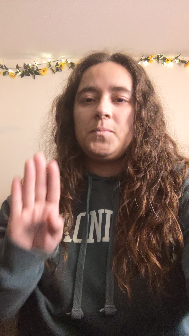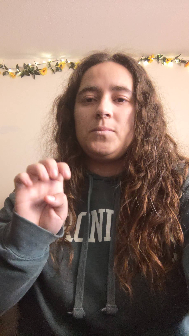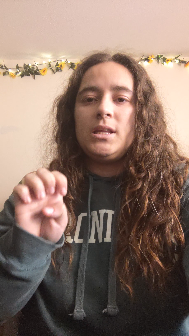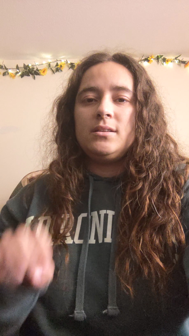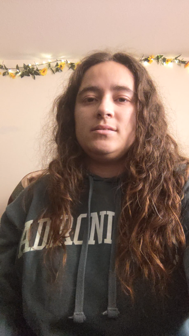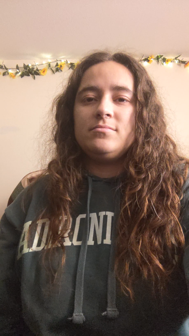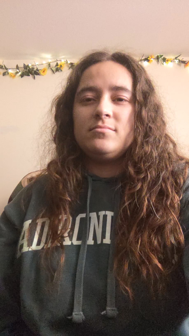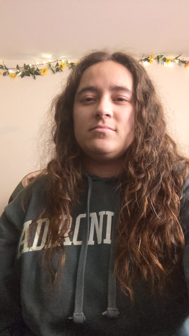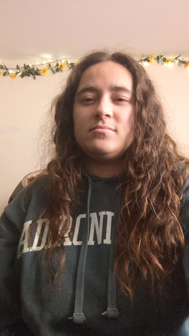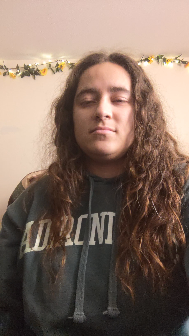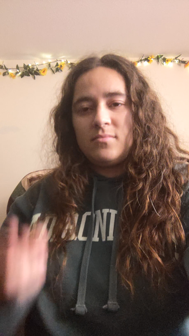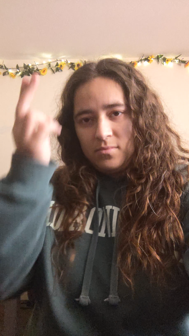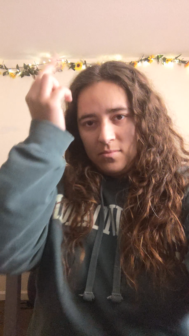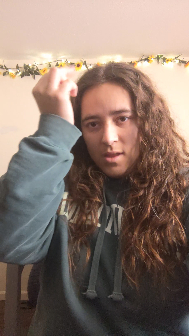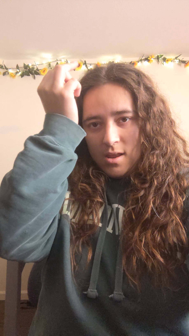bunny